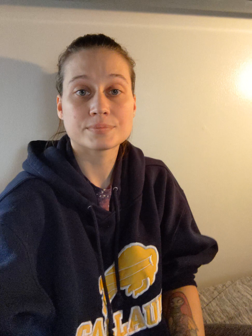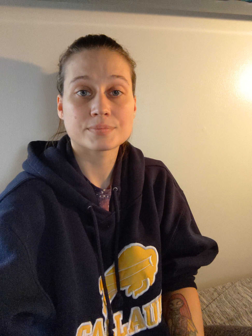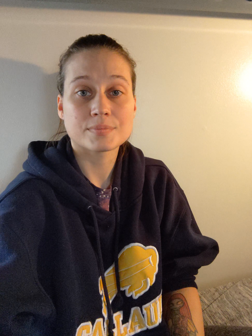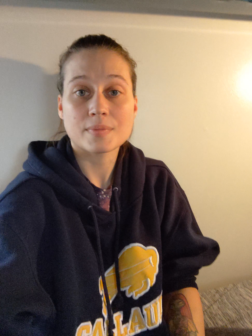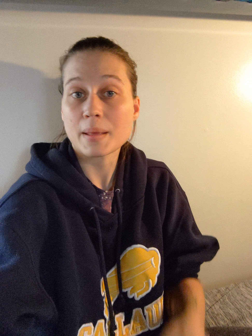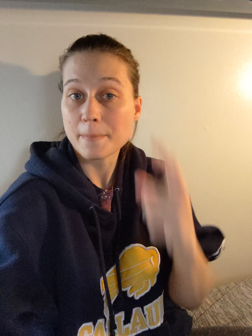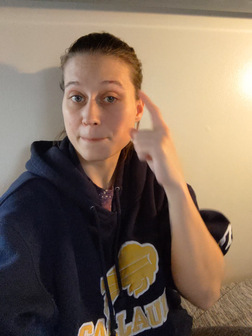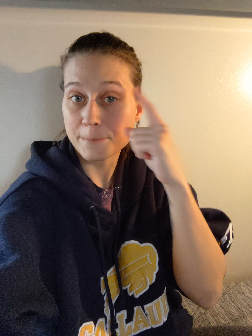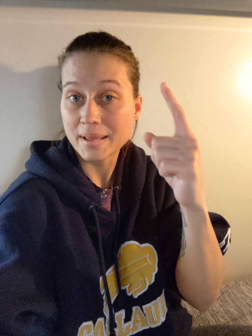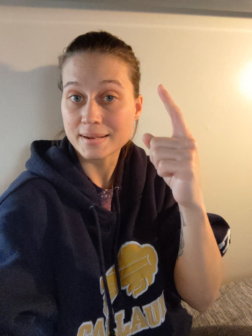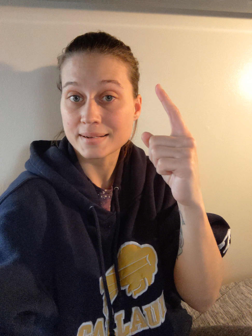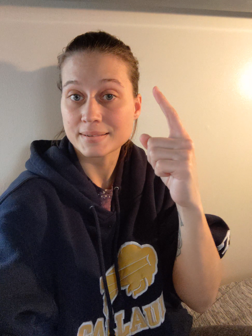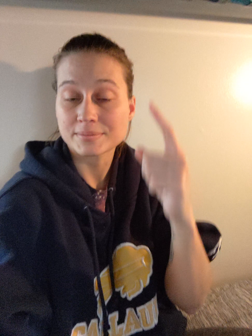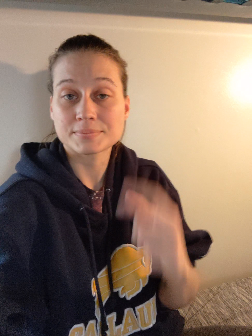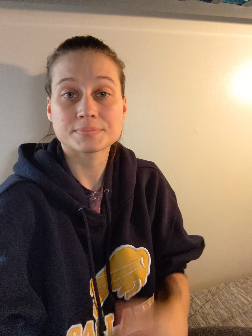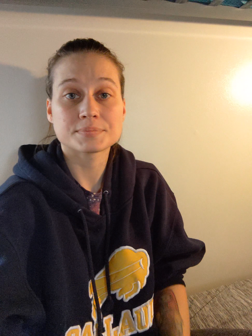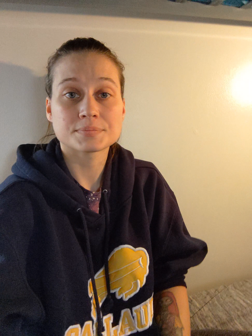penny